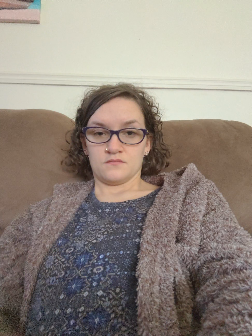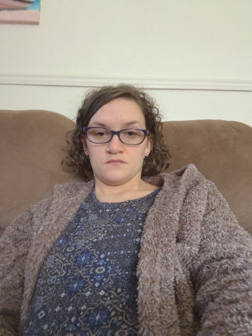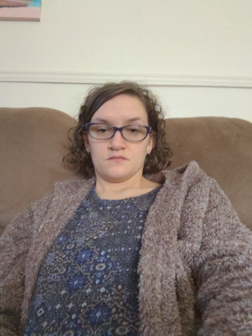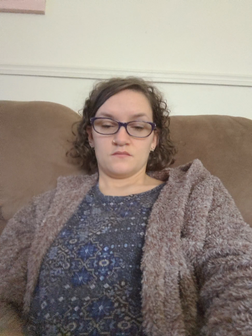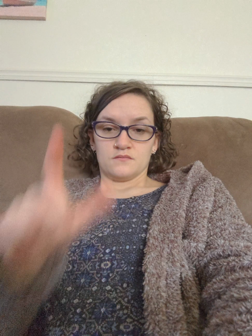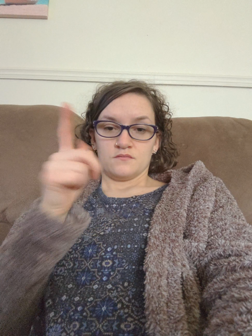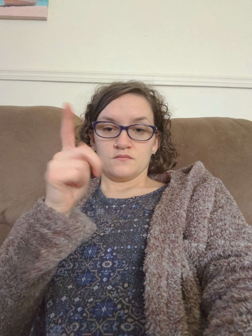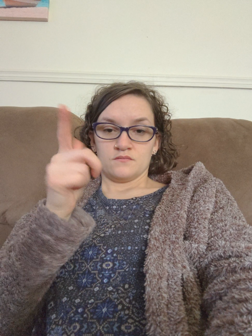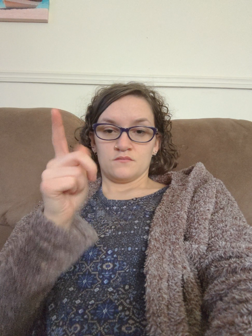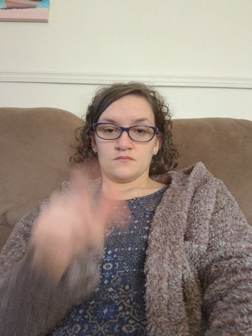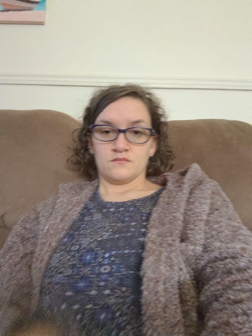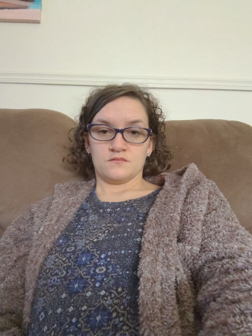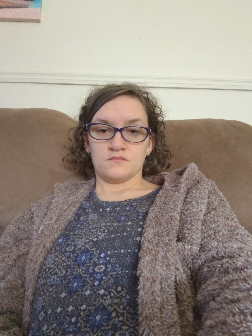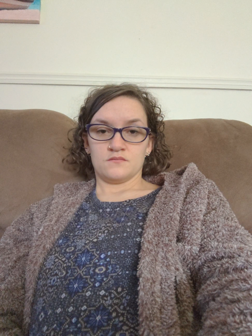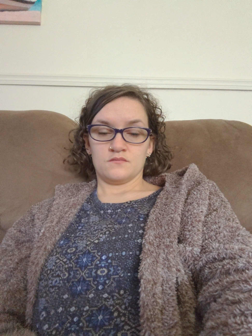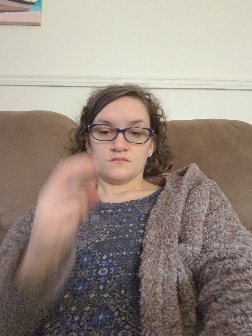later